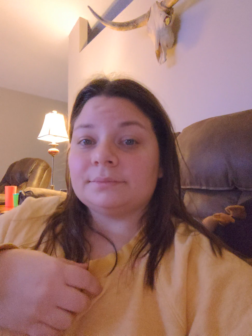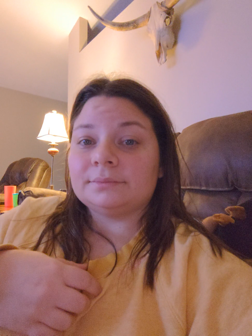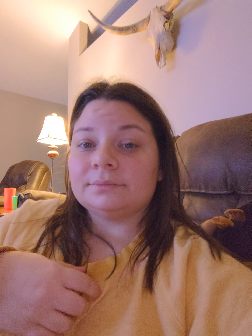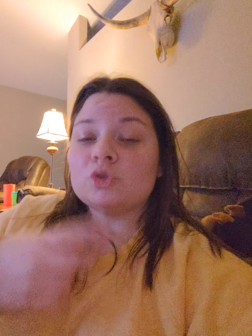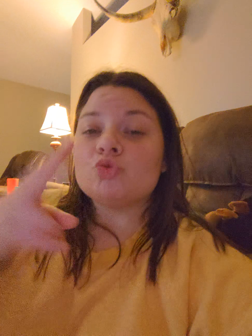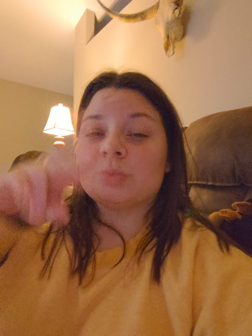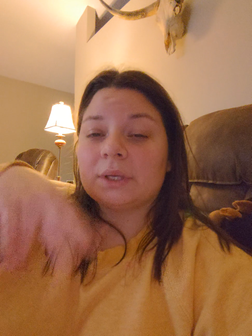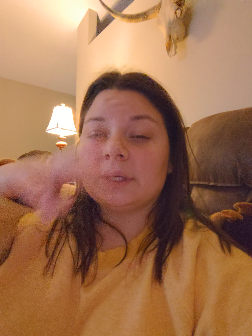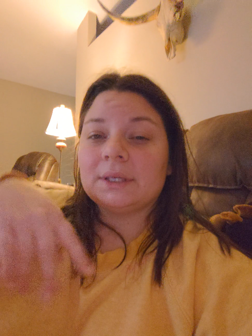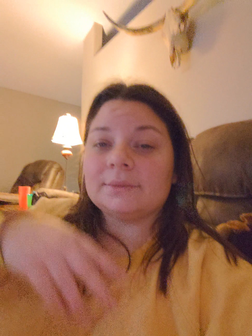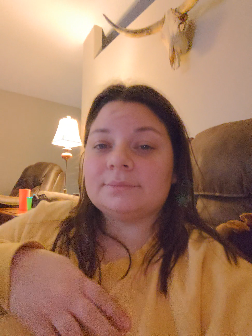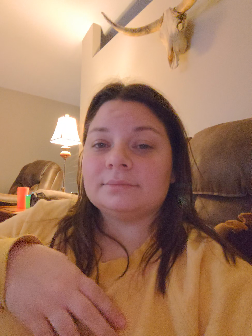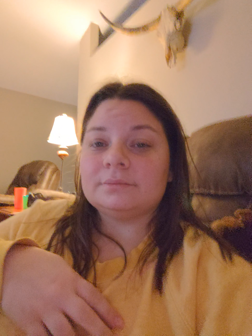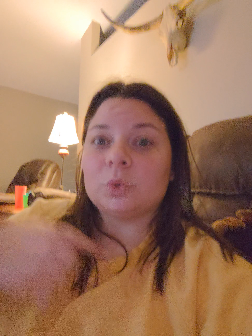read